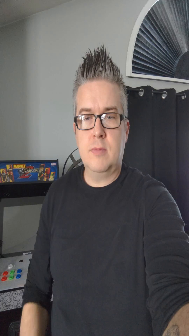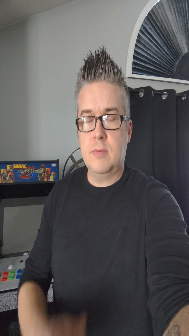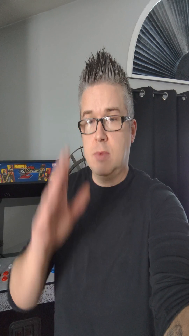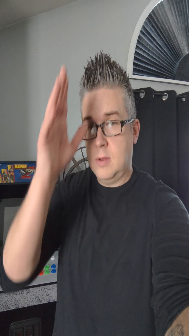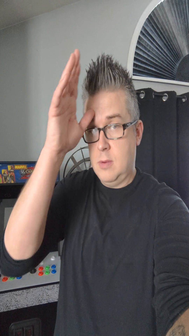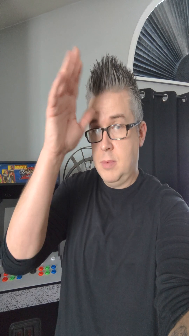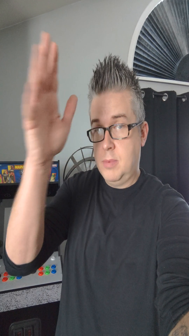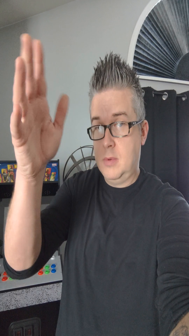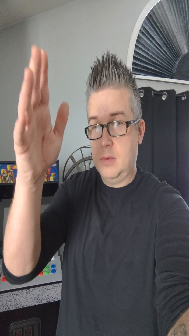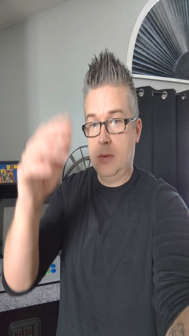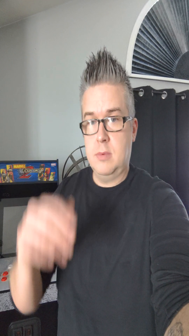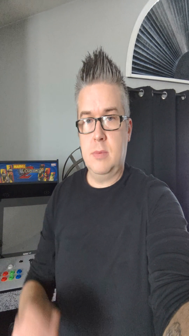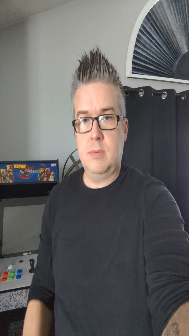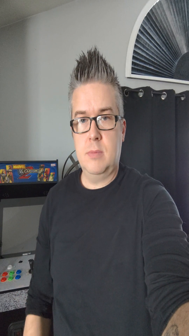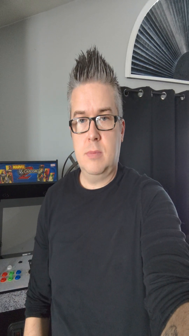grandpa